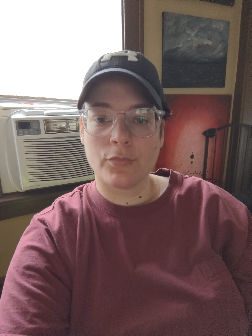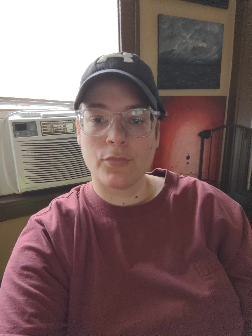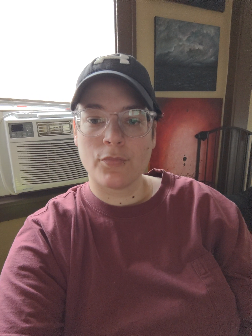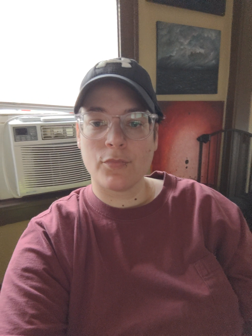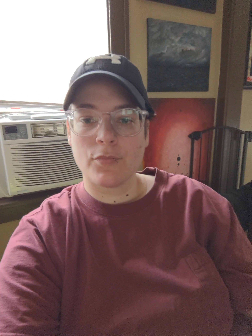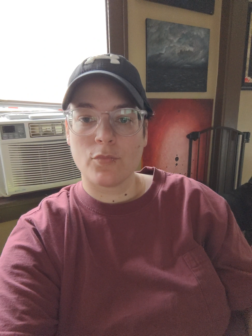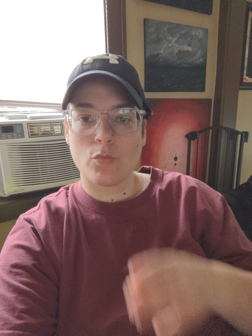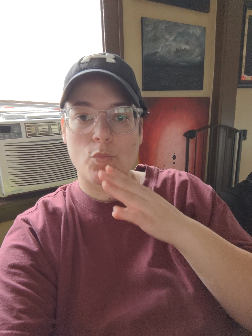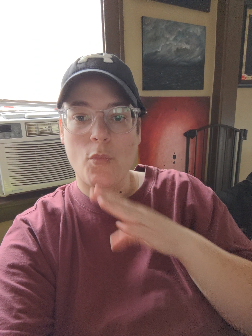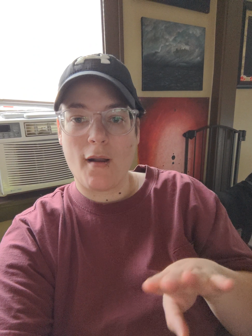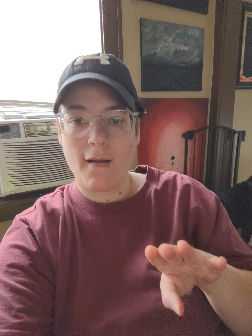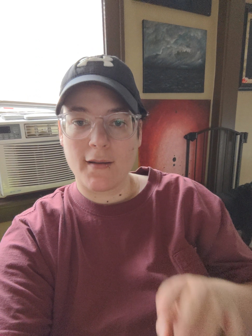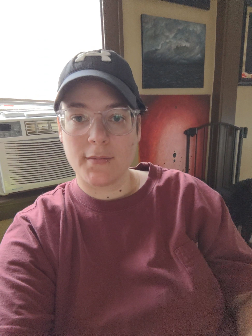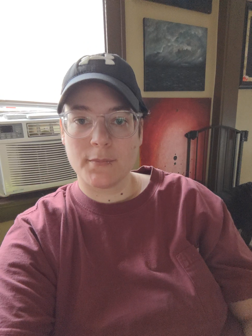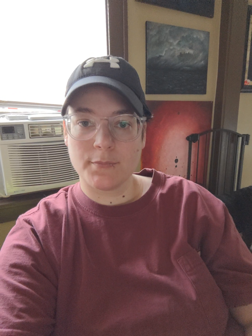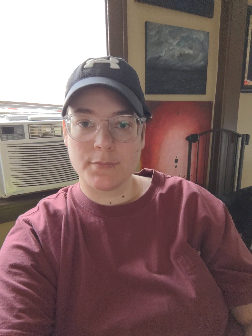quiet